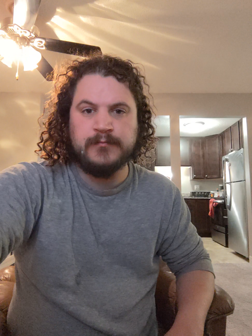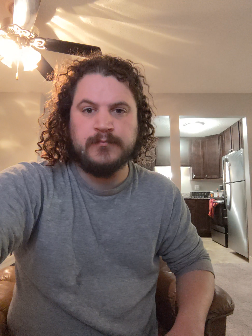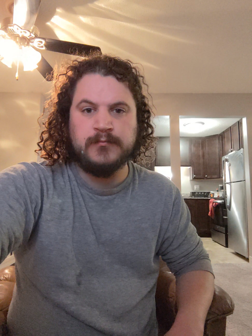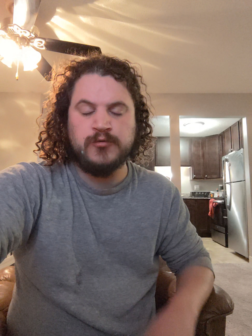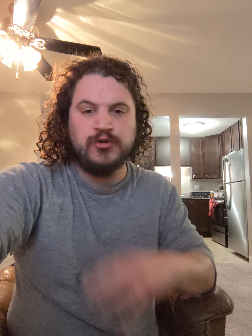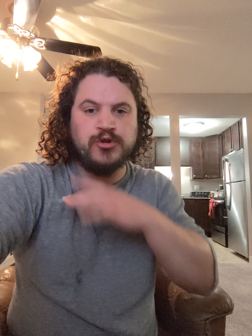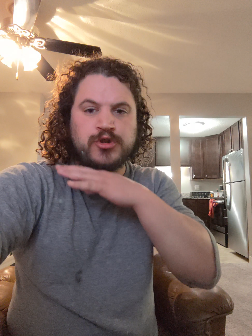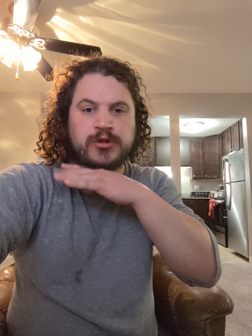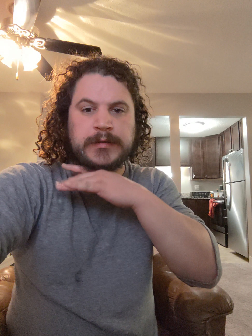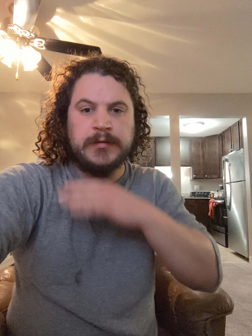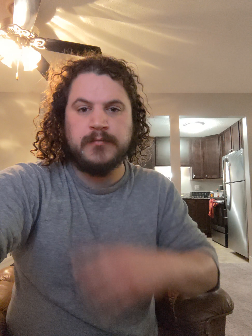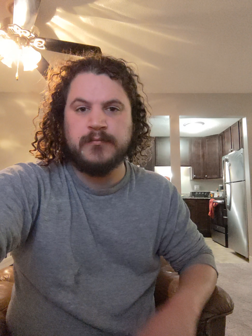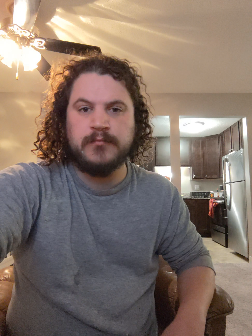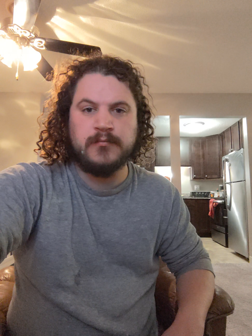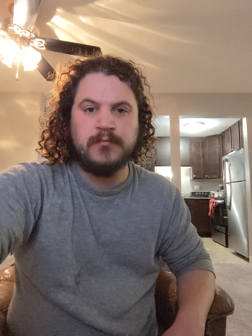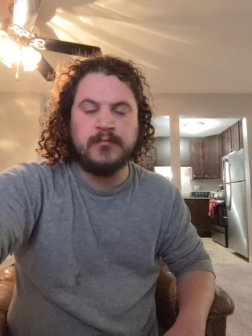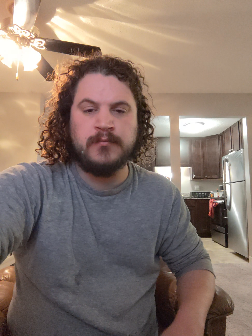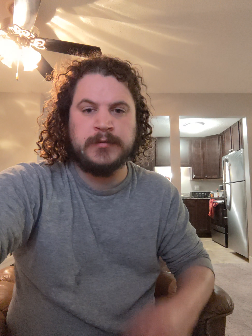dirty